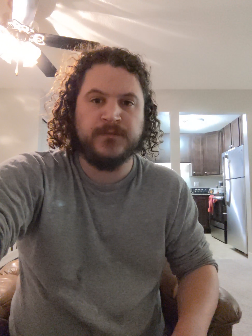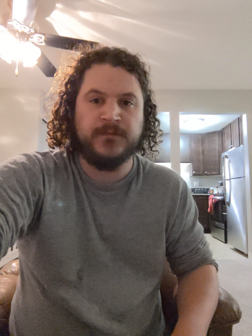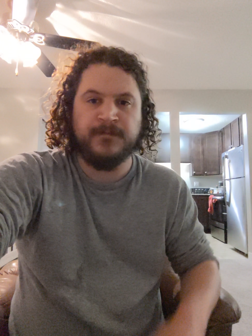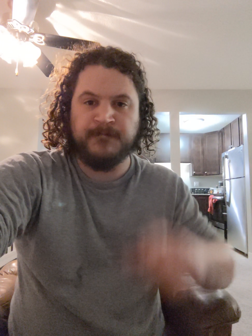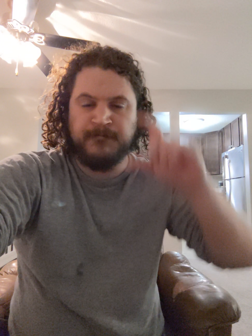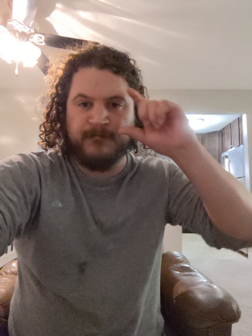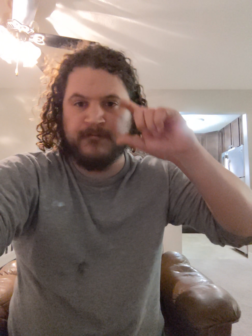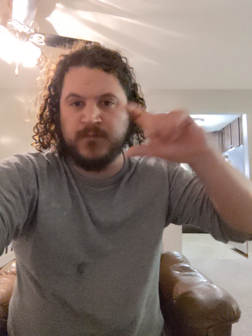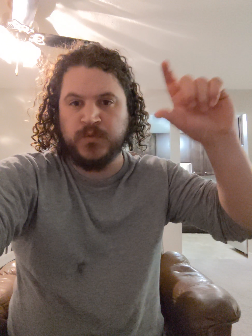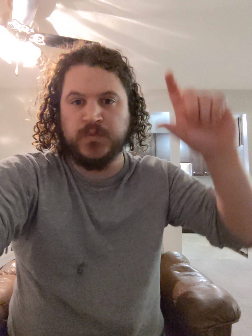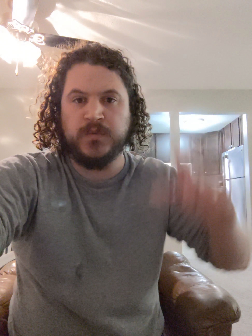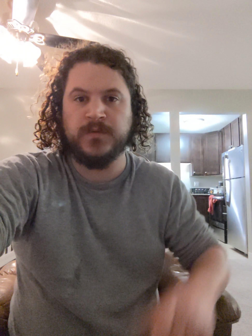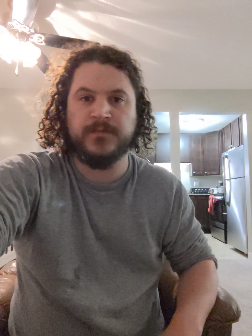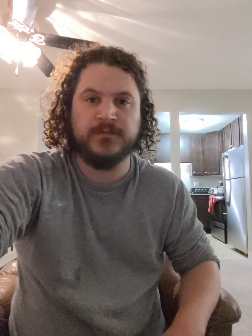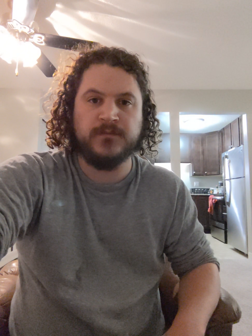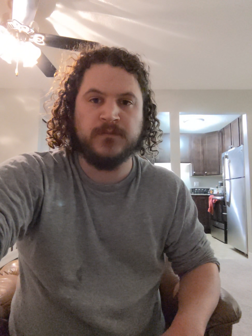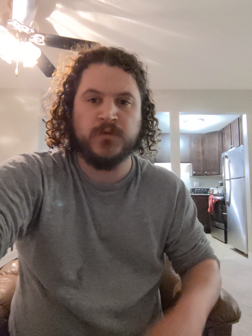moon